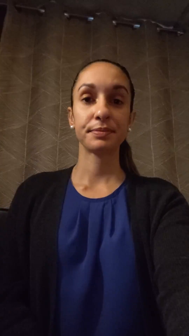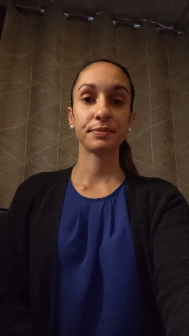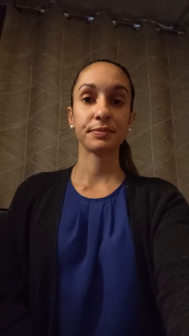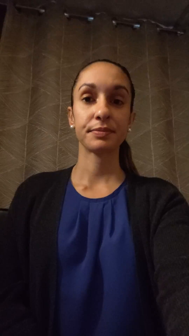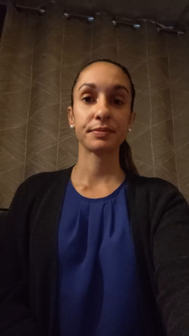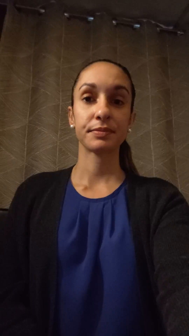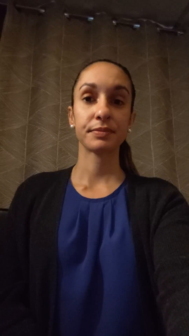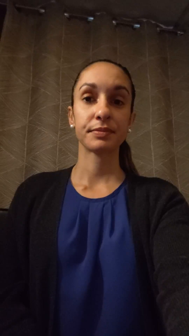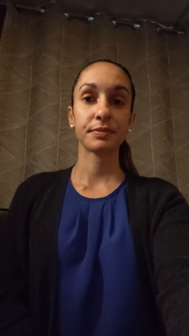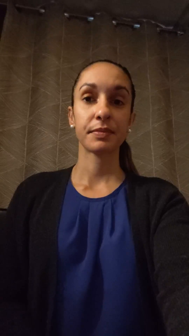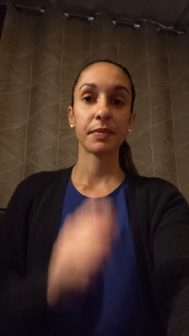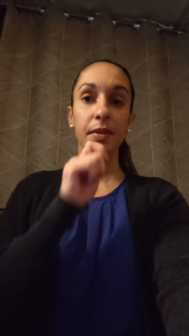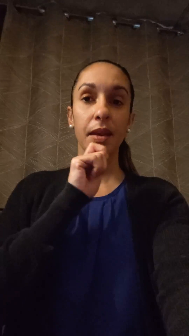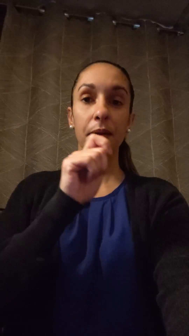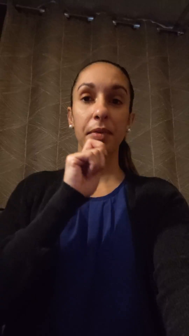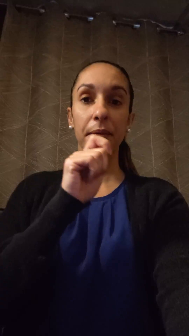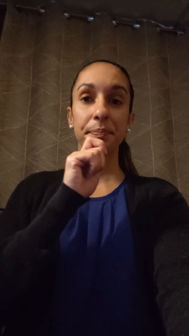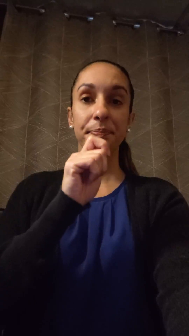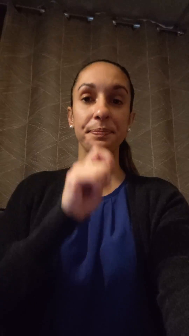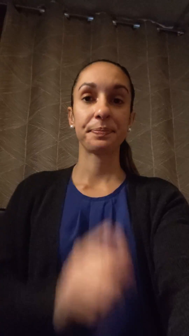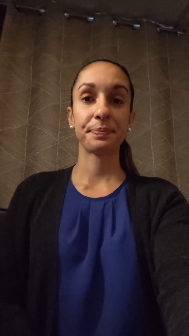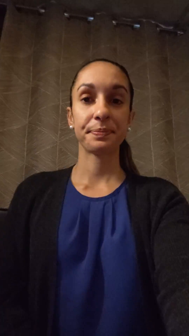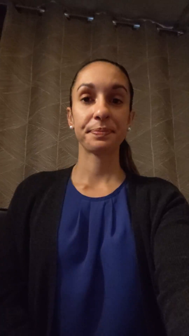popsicle